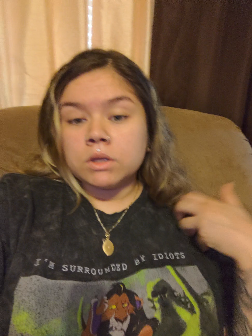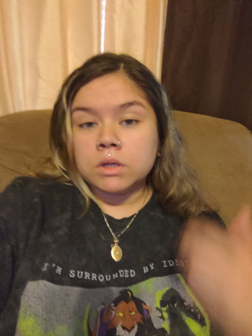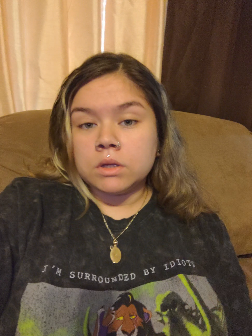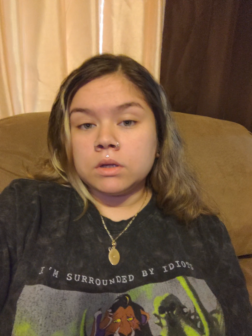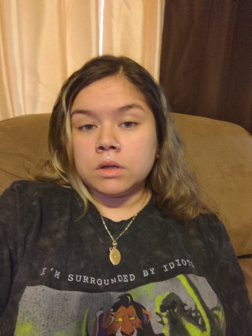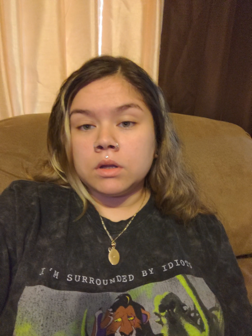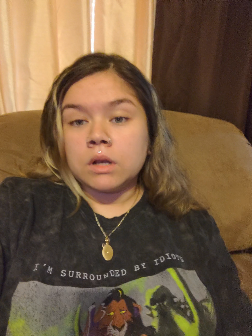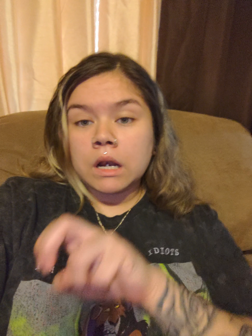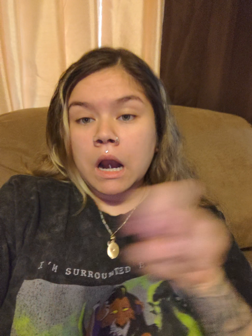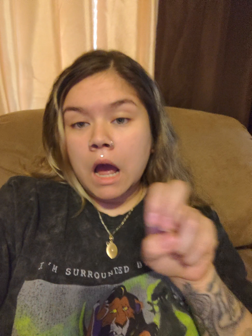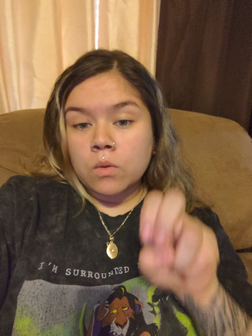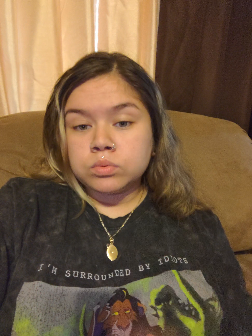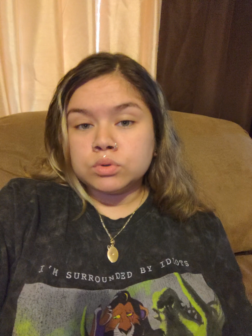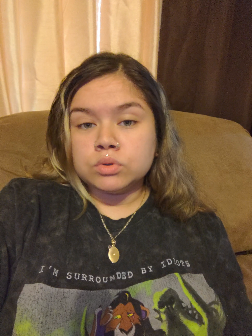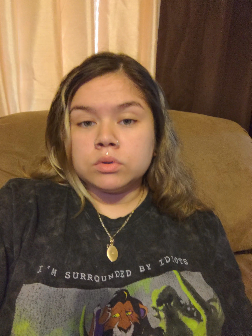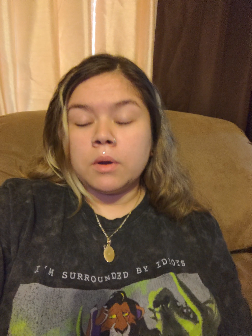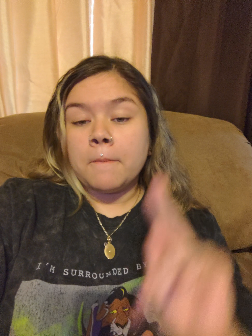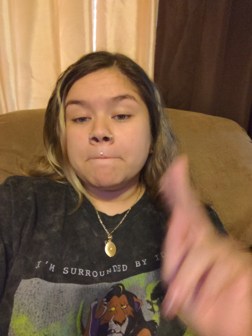couch